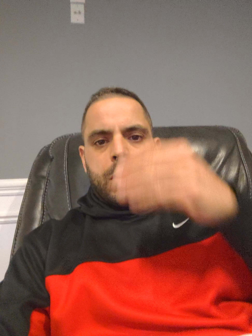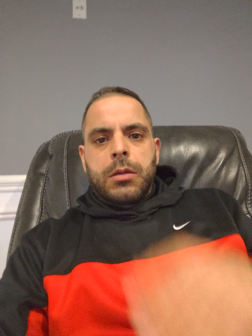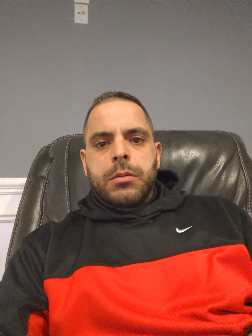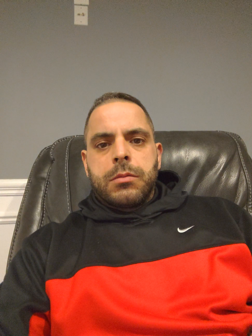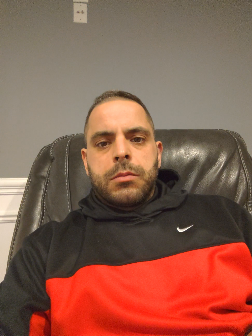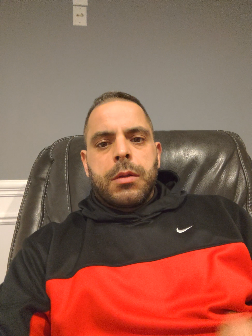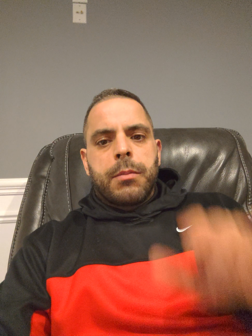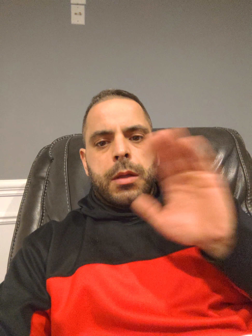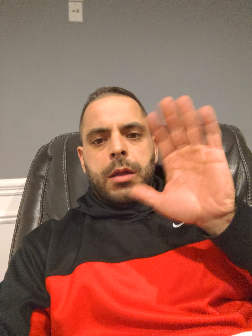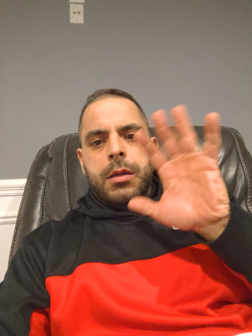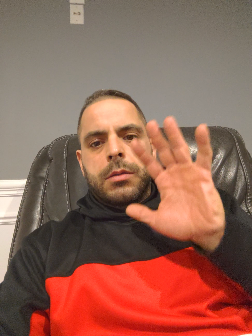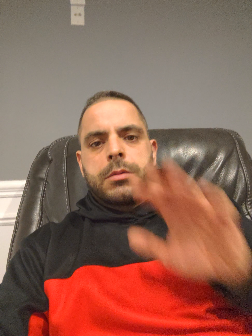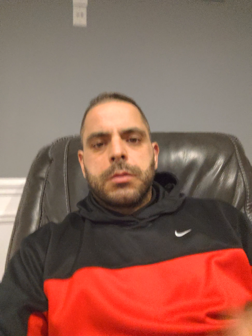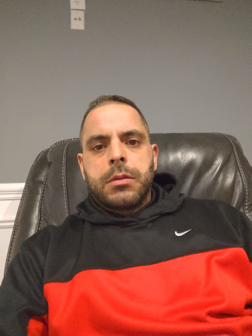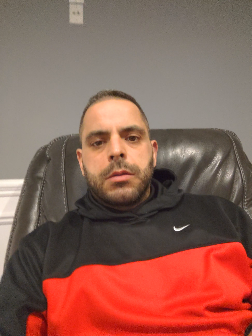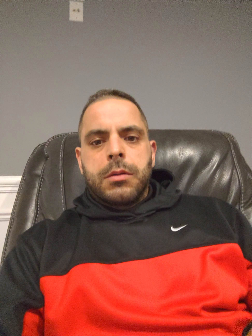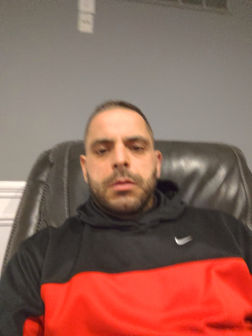bye